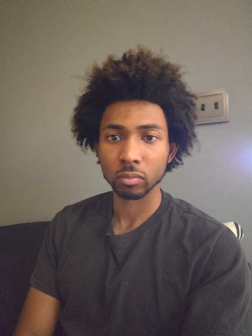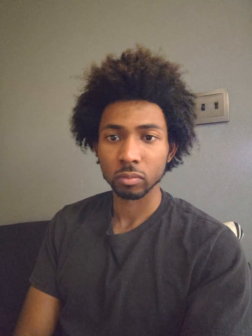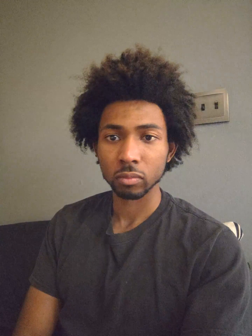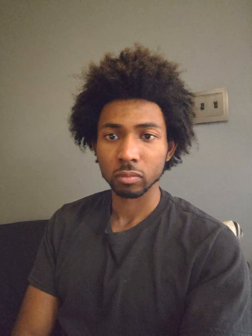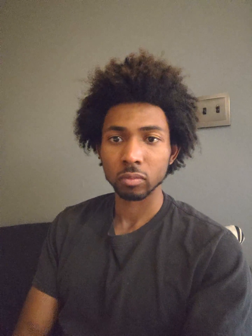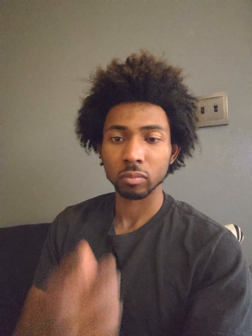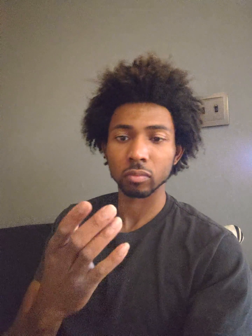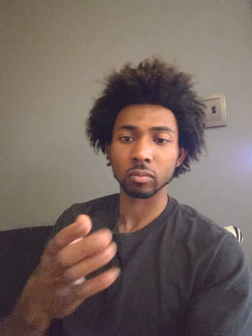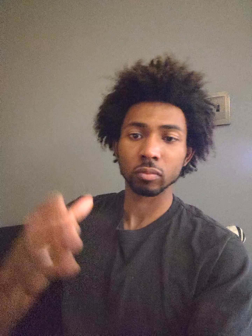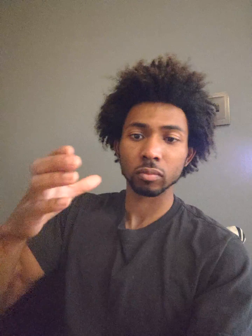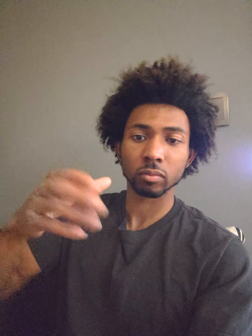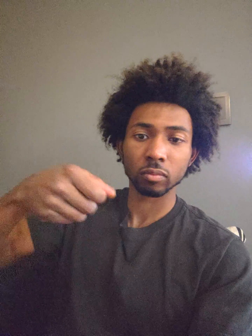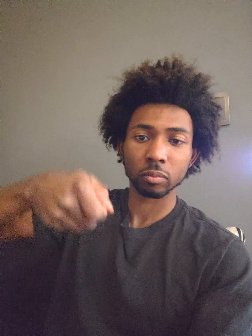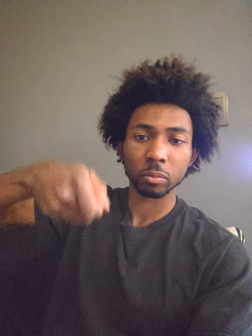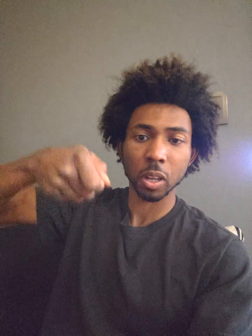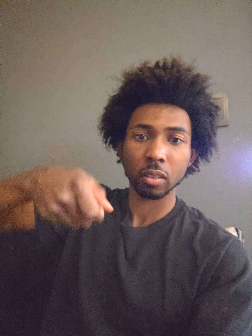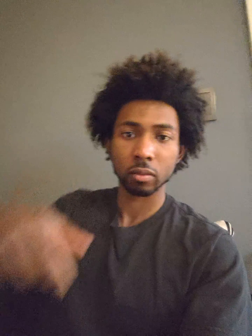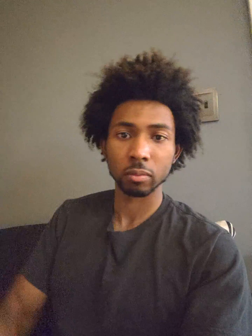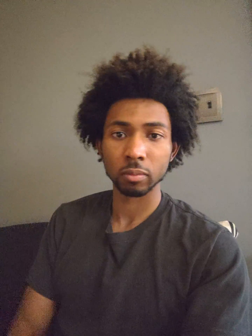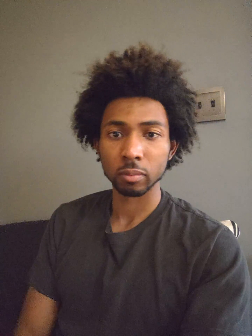basket